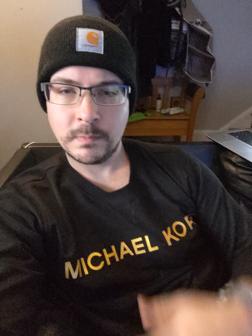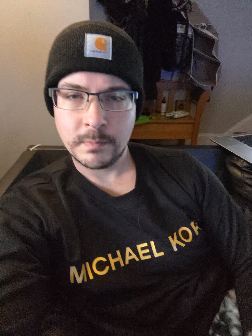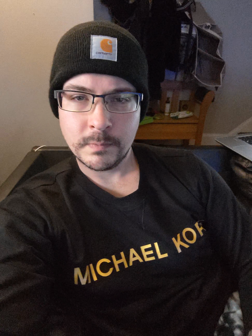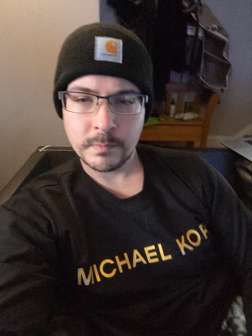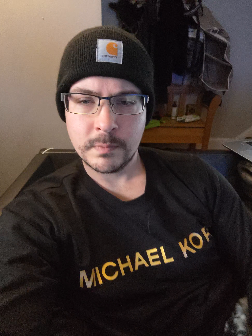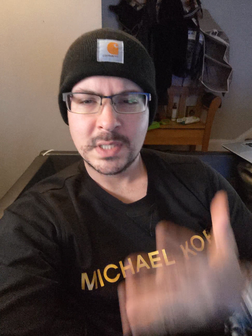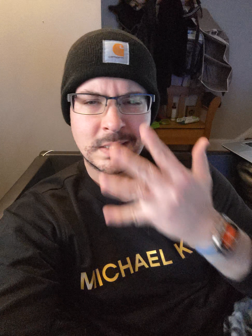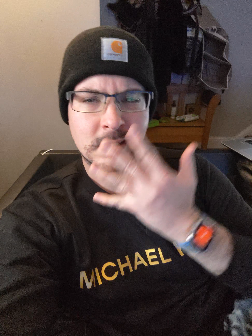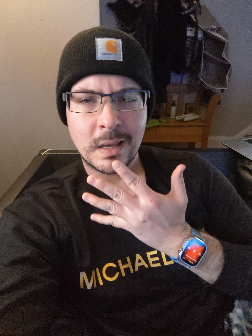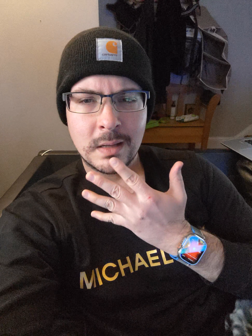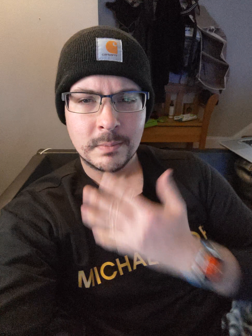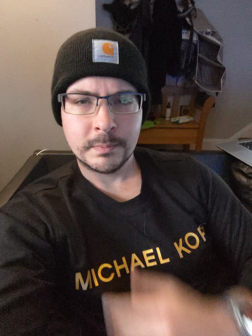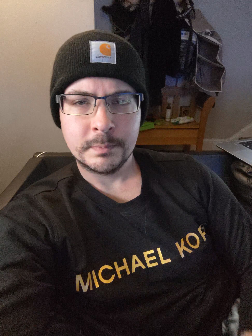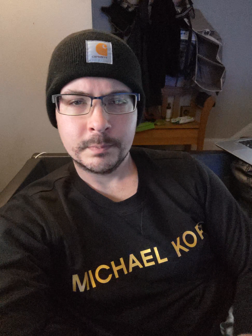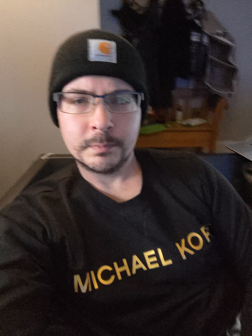sad